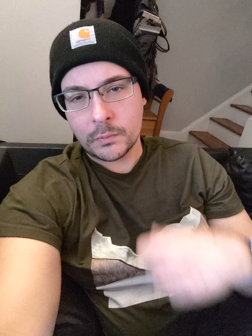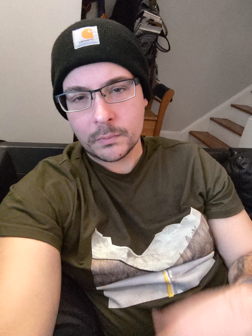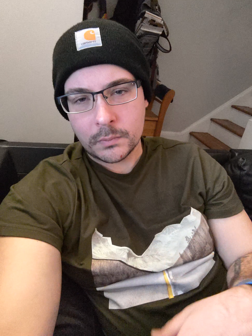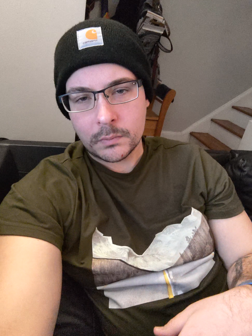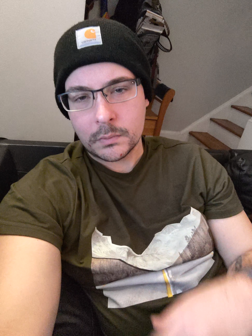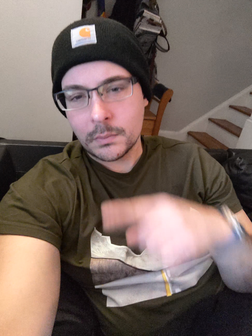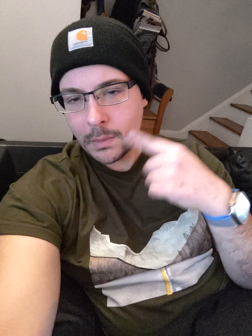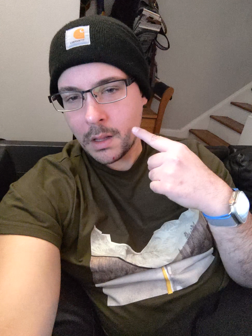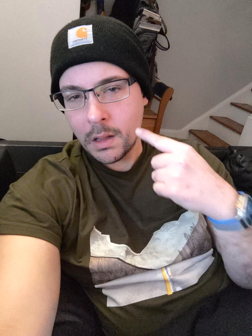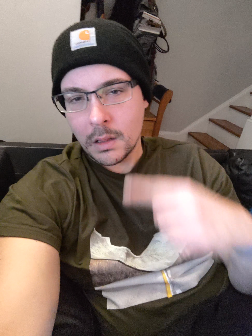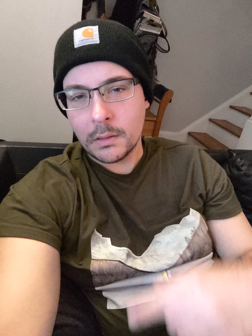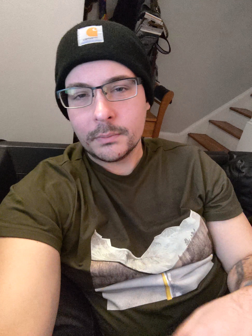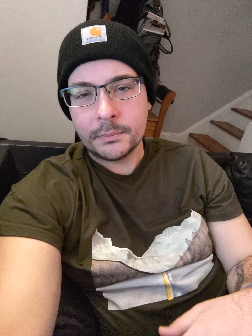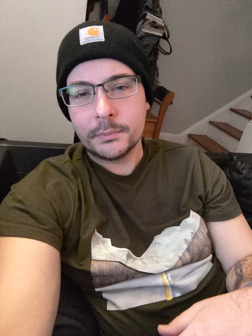smile